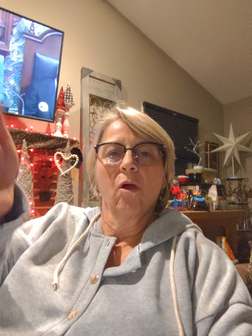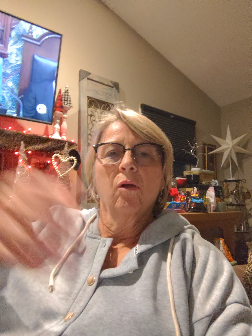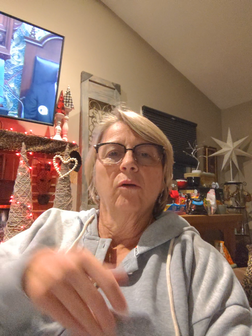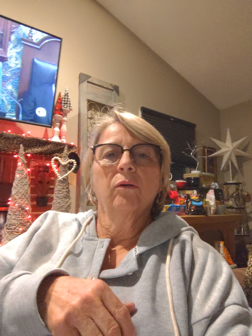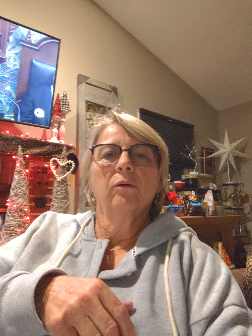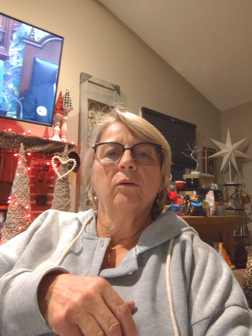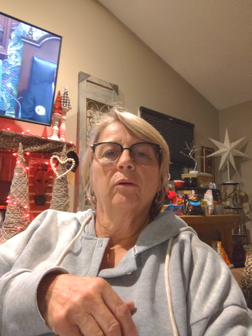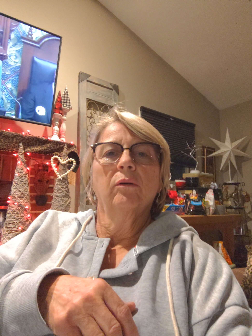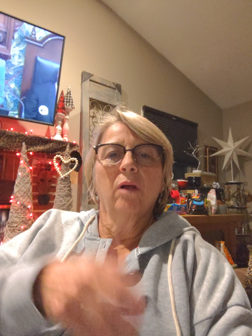there